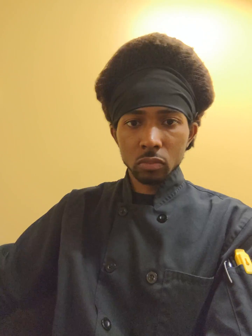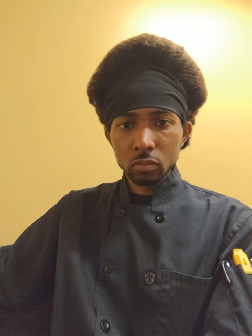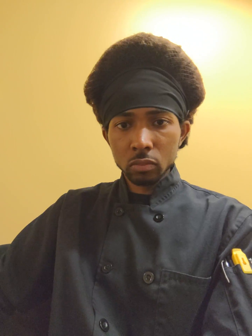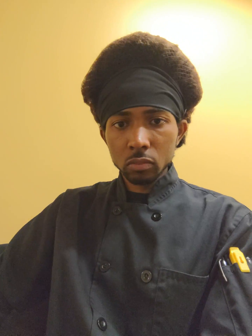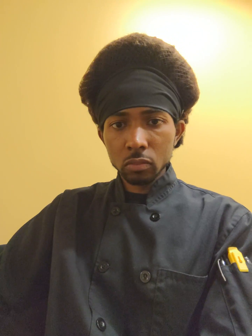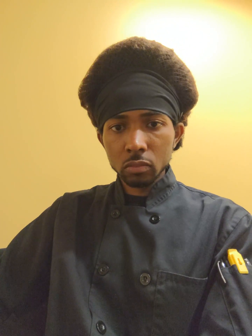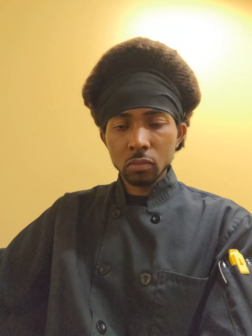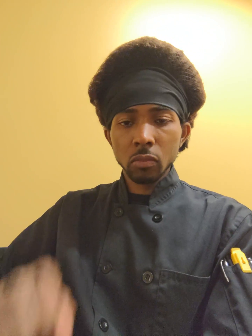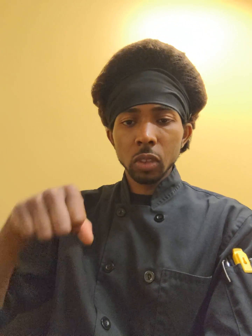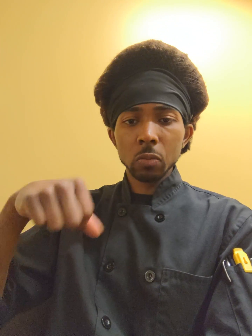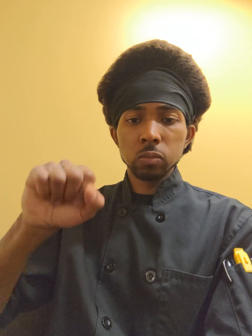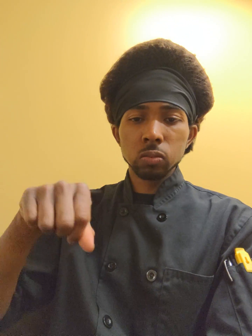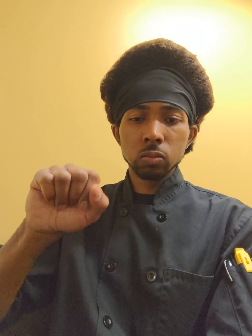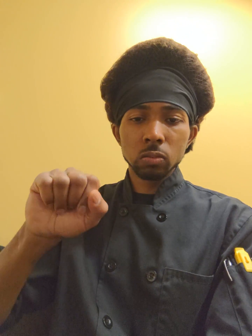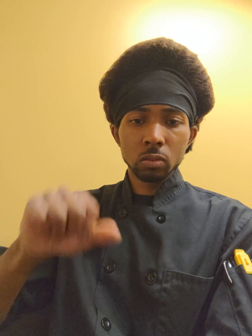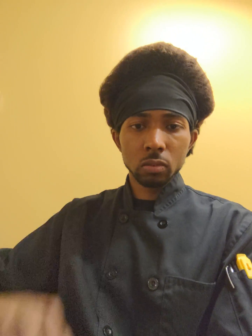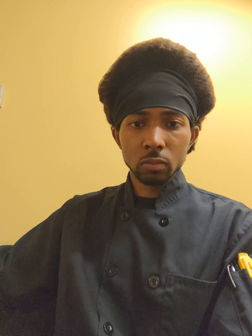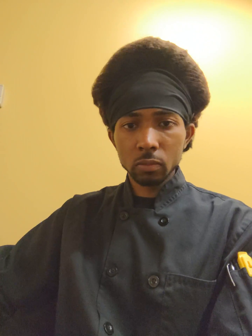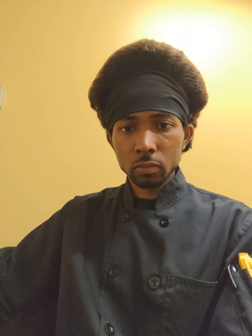motorcycle